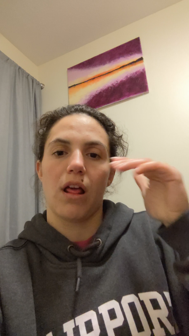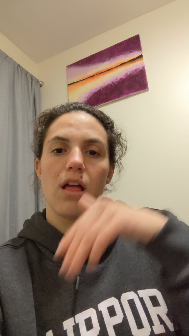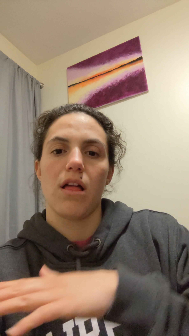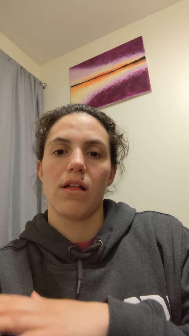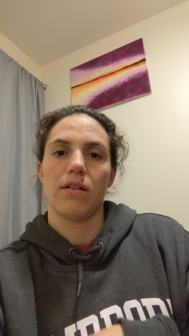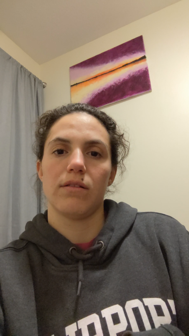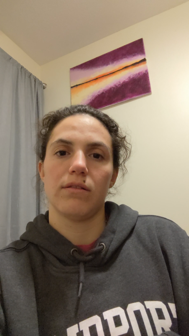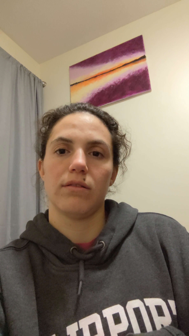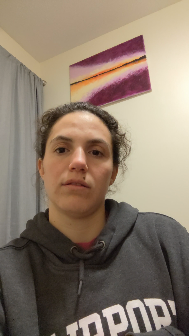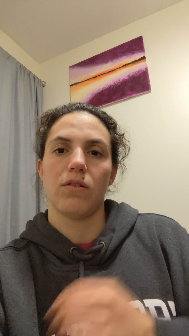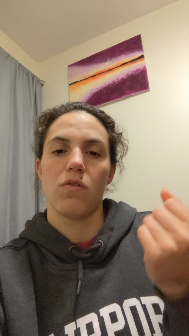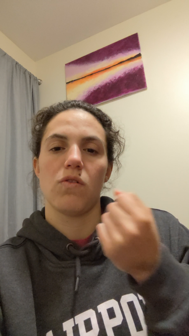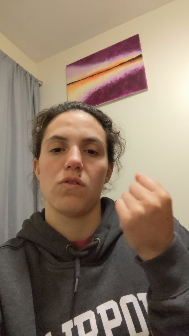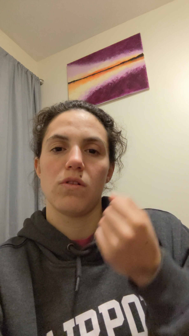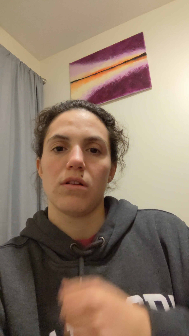hold